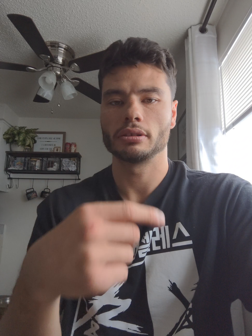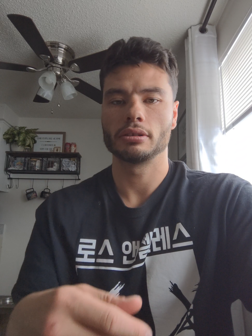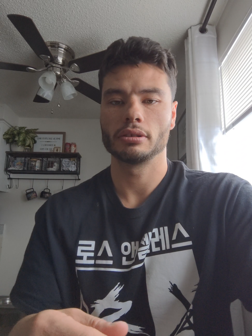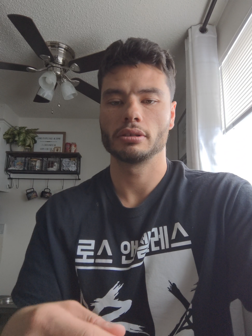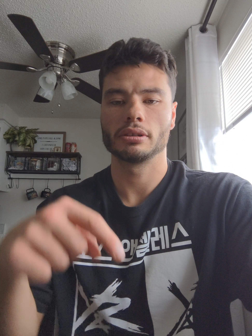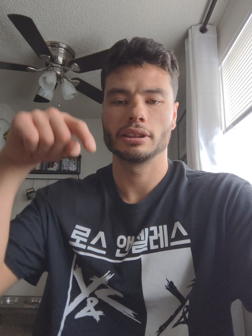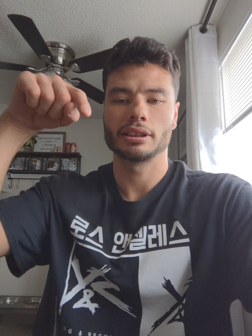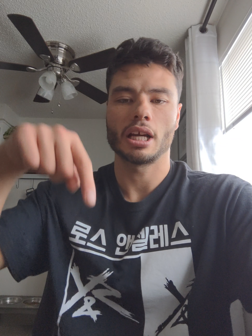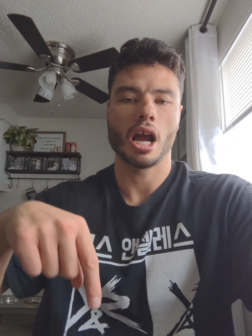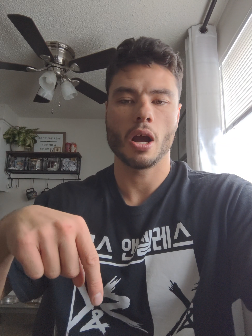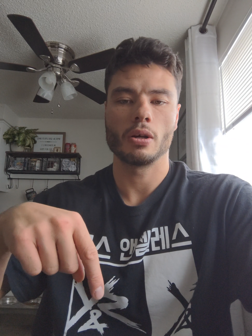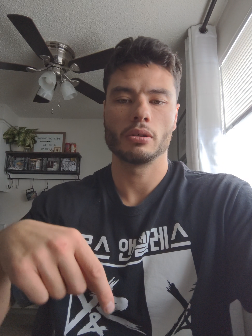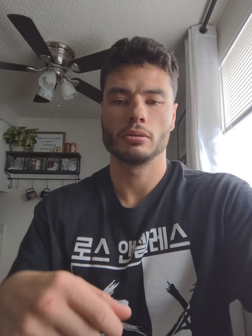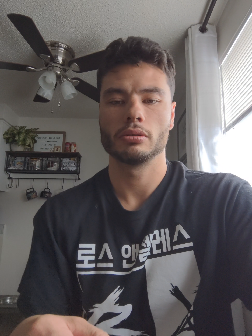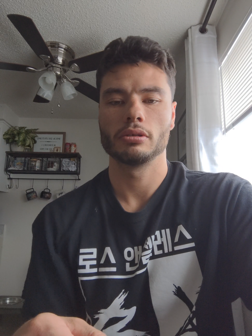down